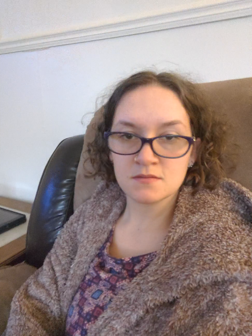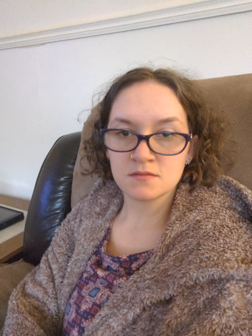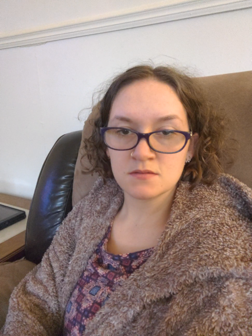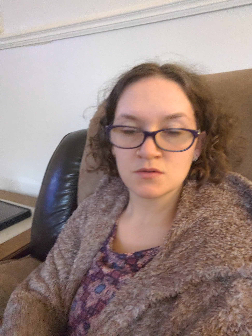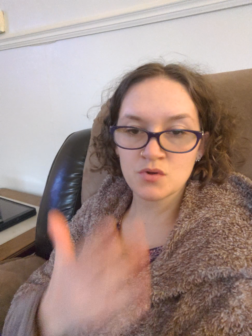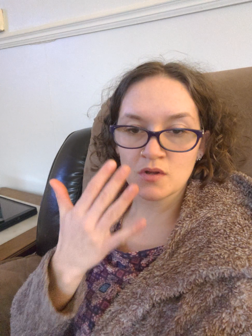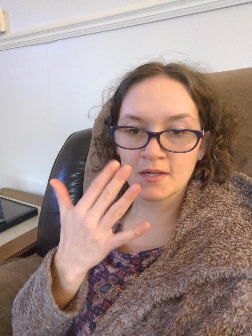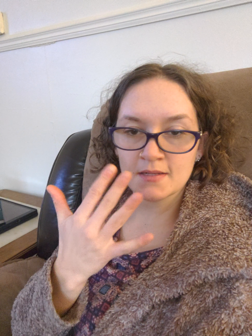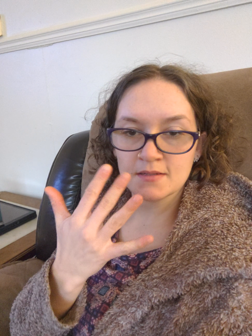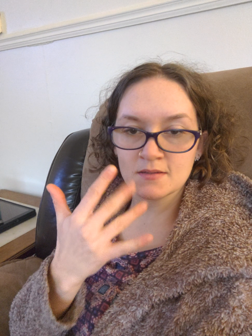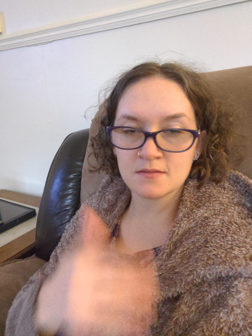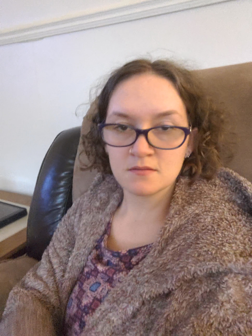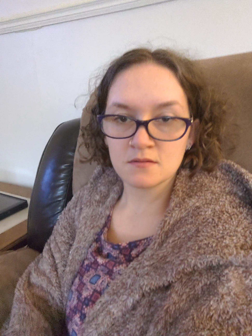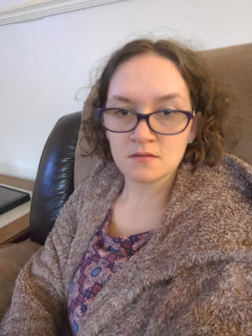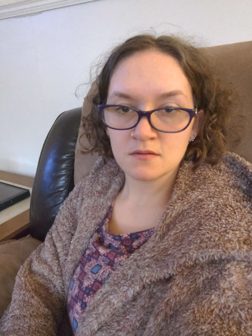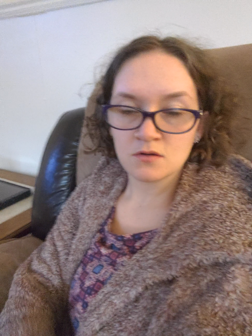wait